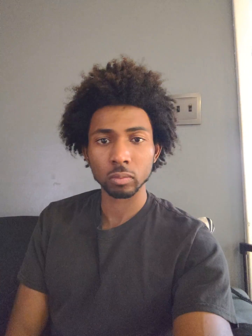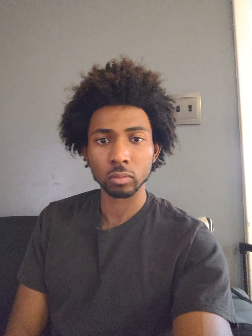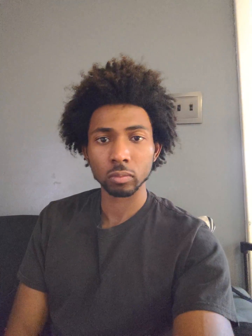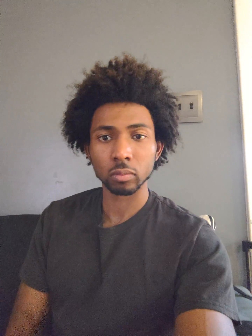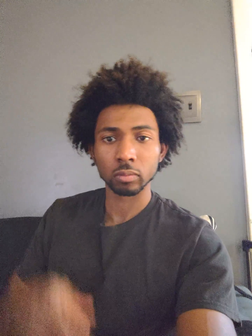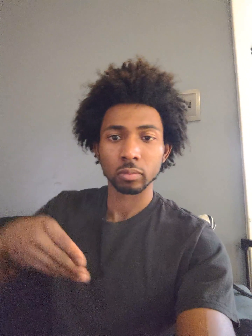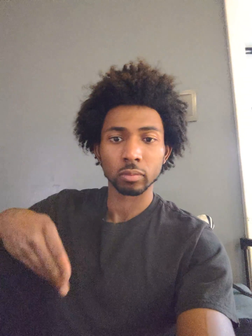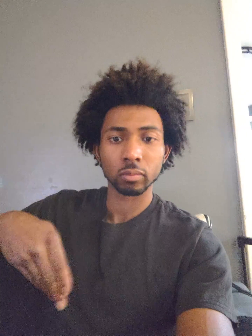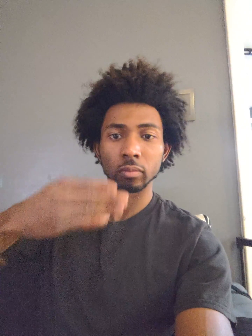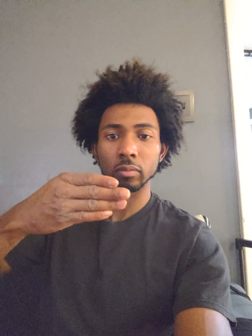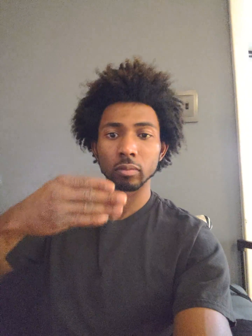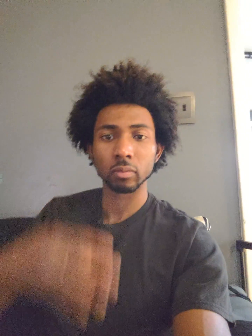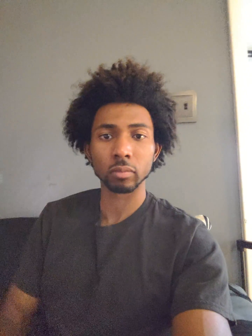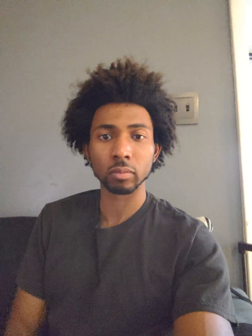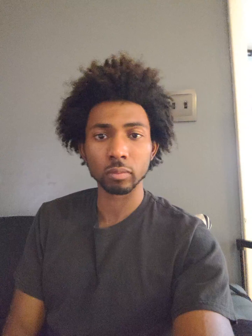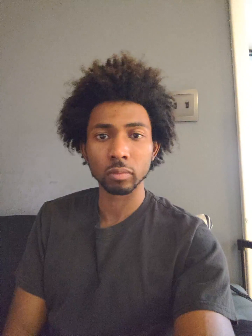kick